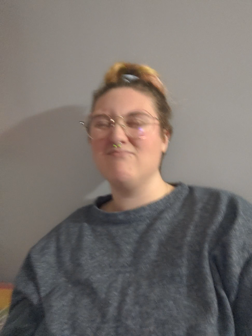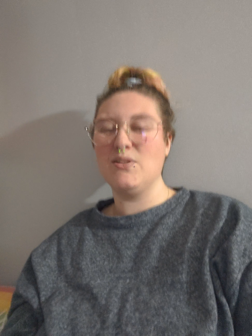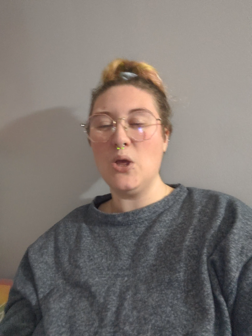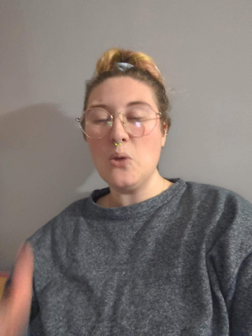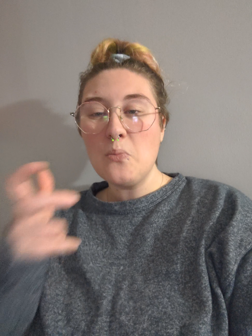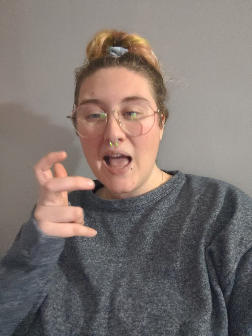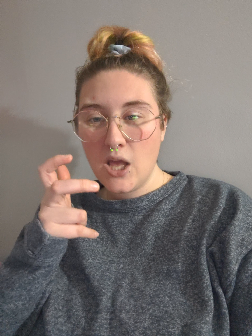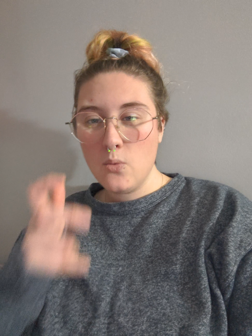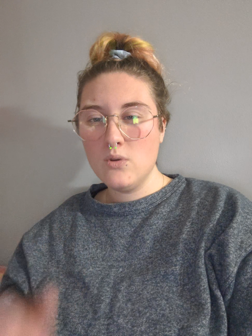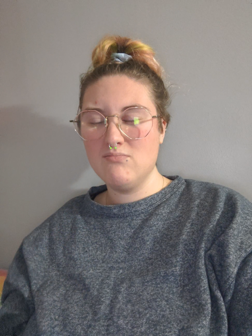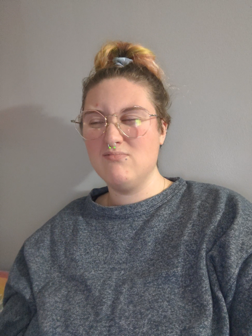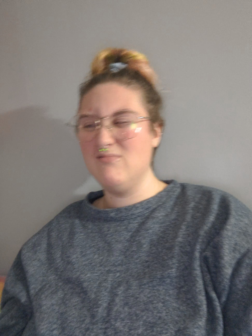radio